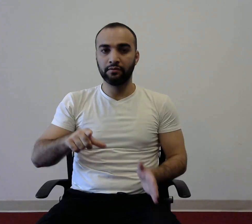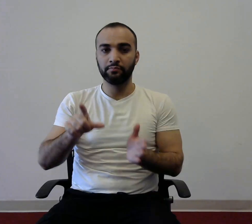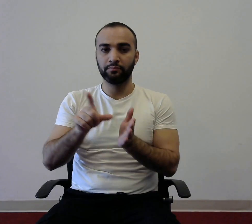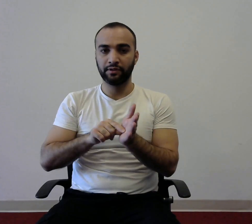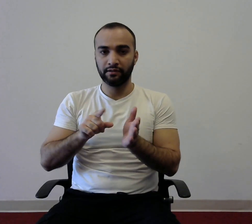pensiya